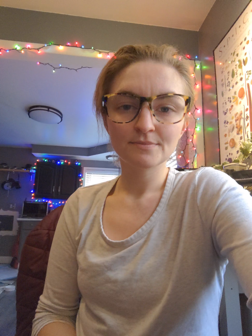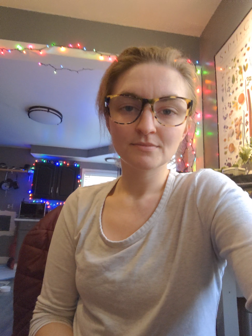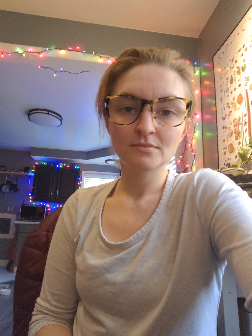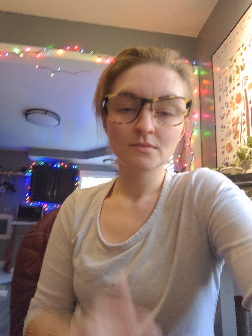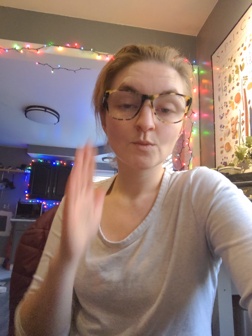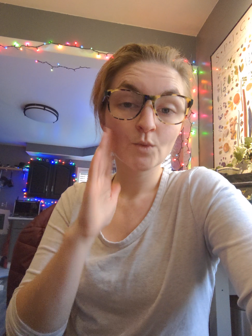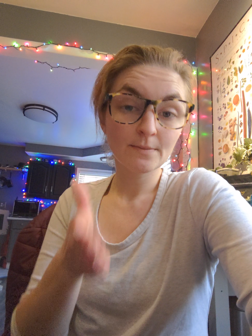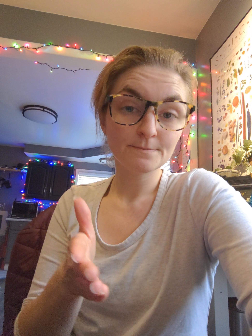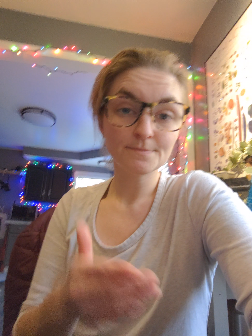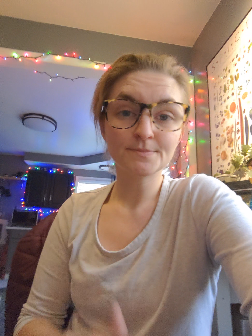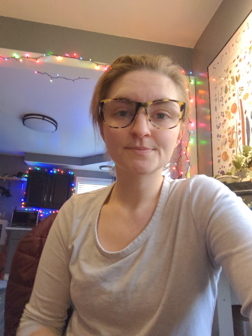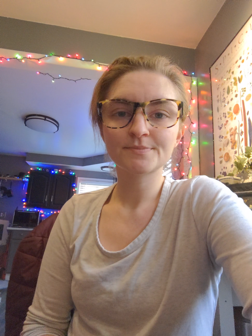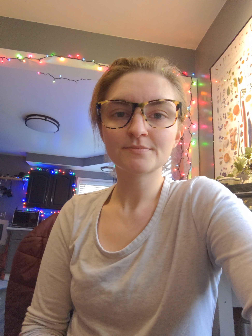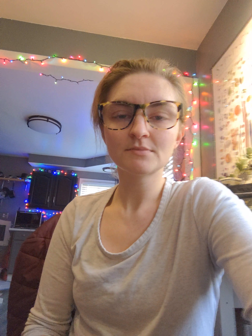will